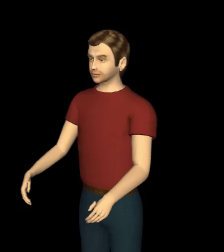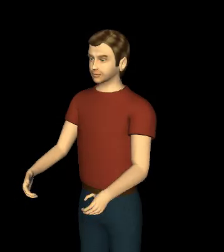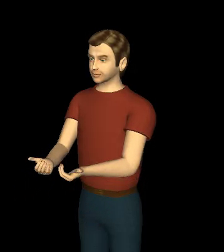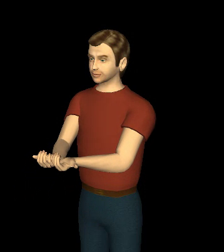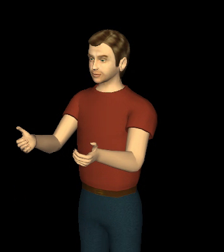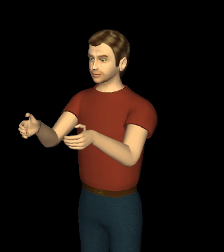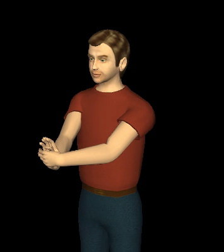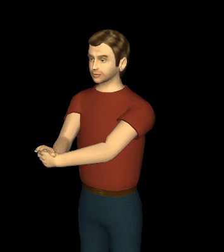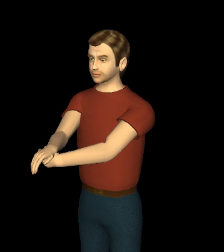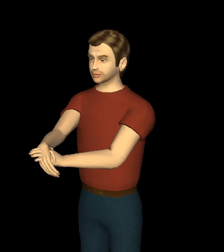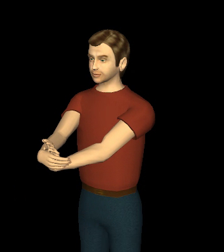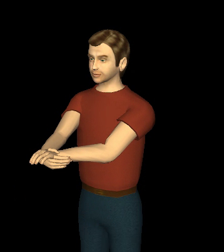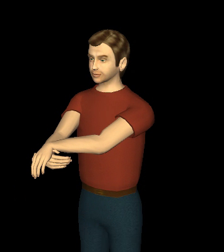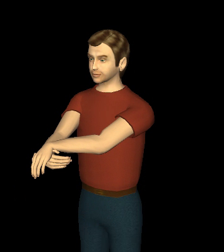مغسلة